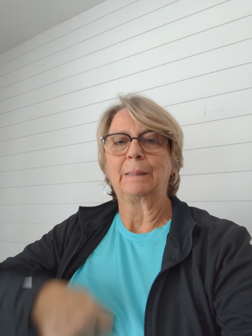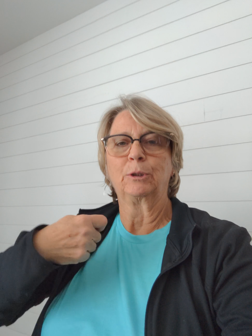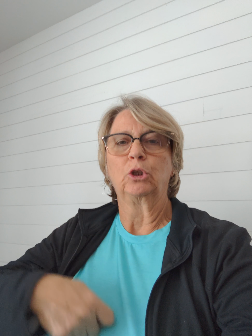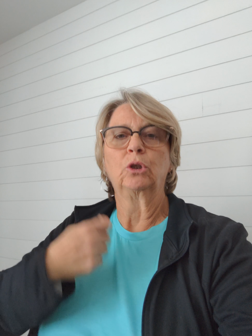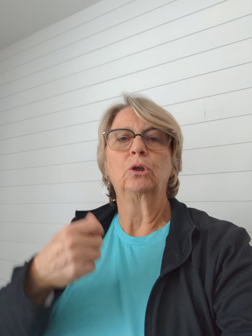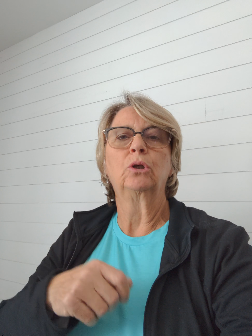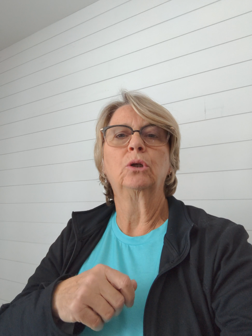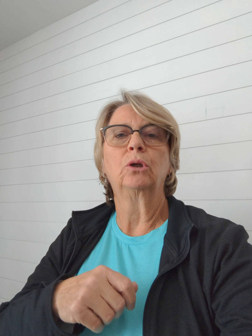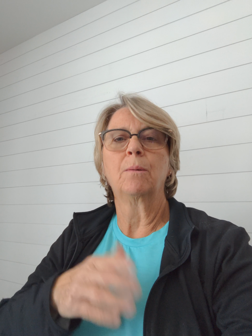zipper